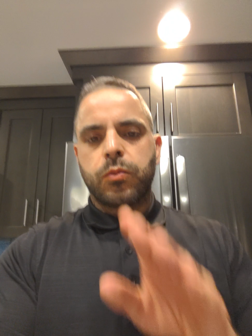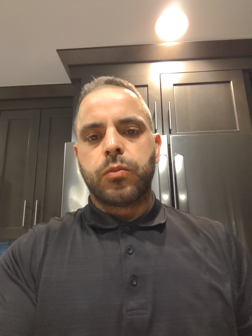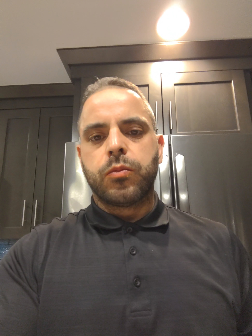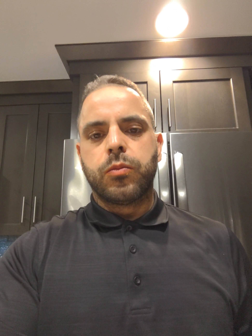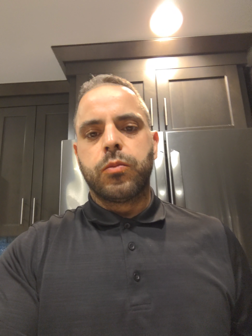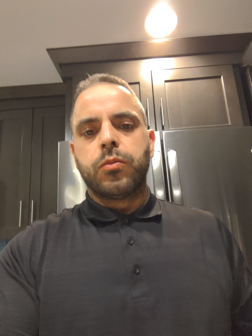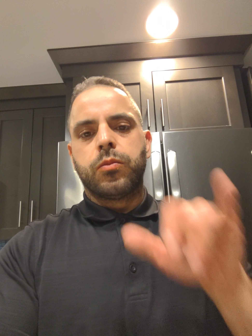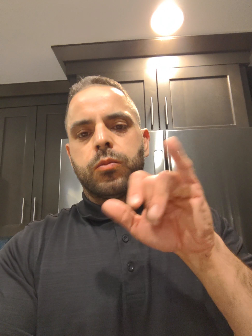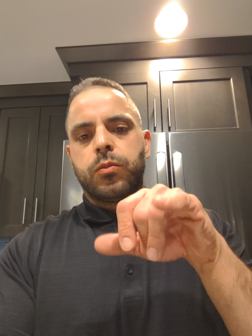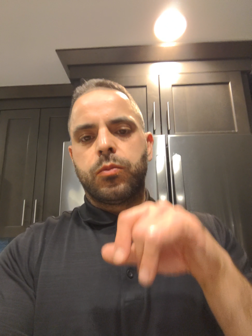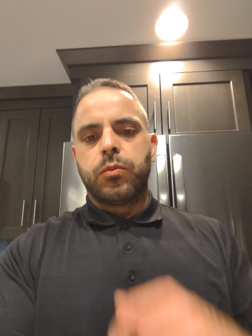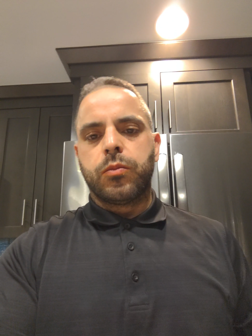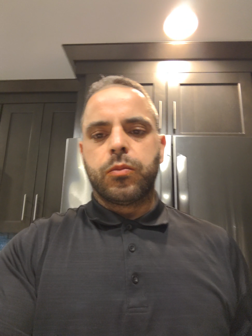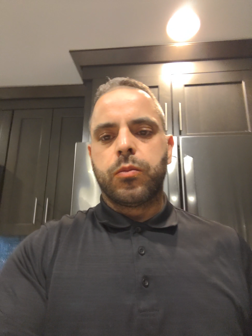that